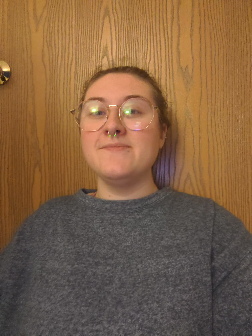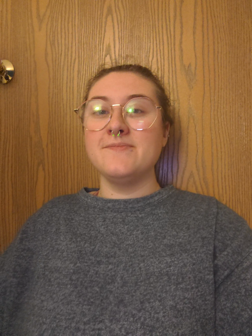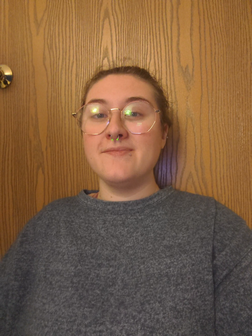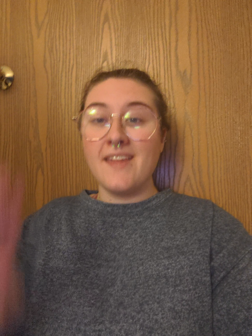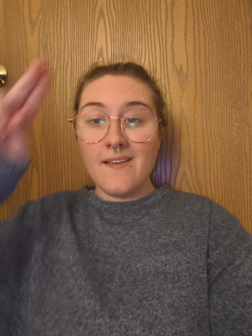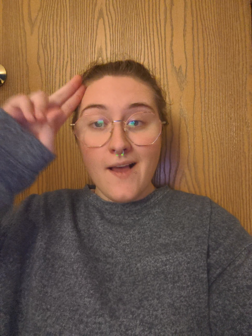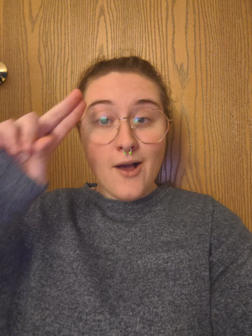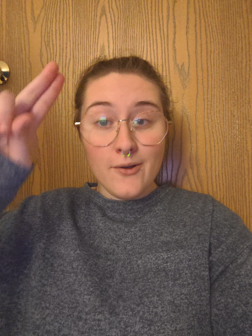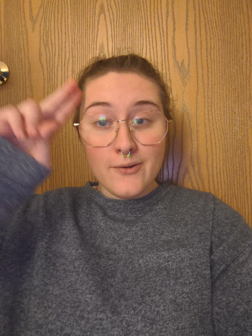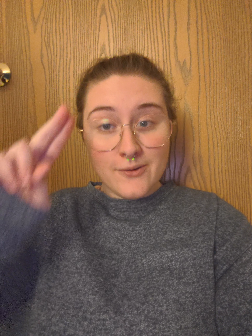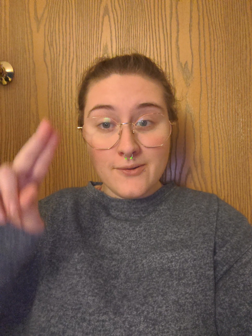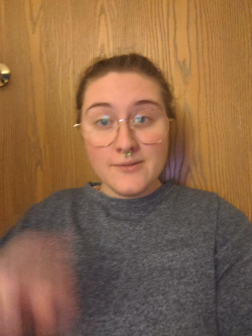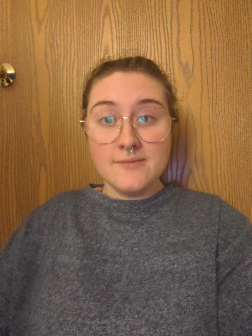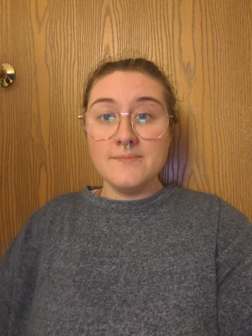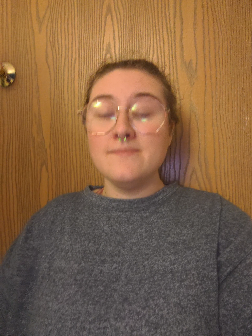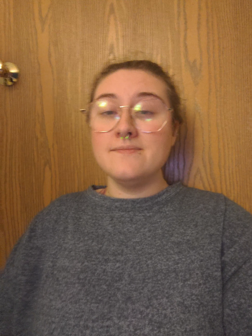uncle